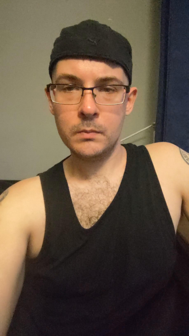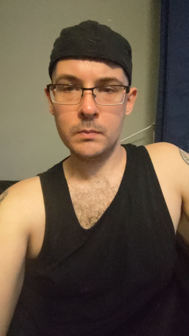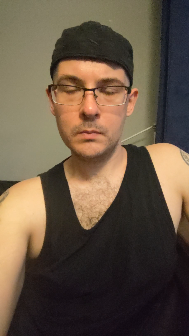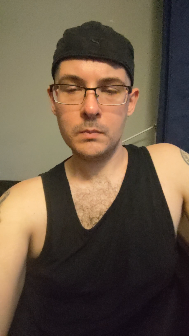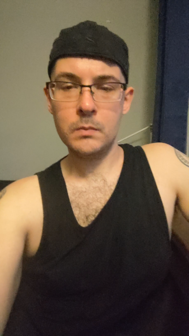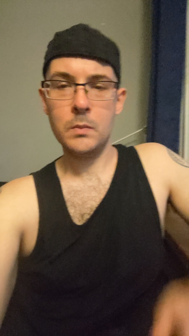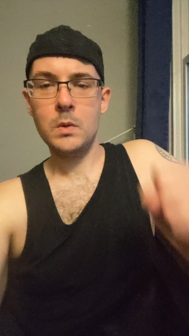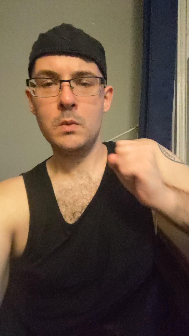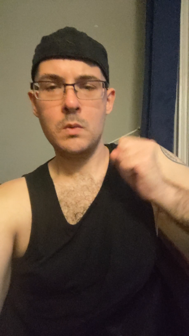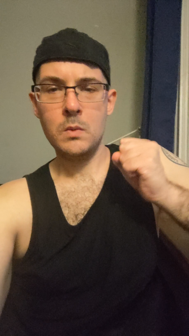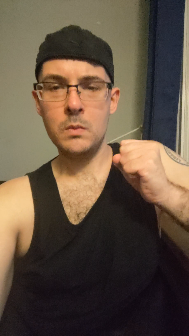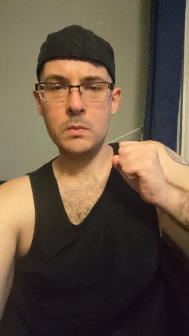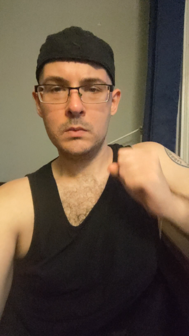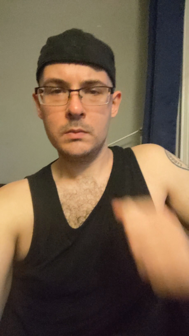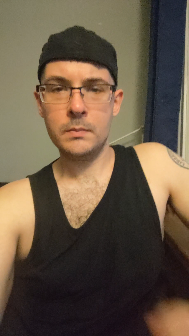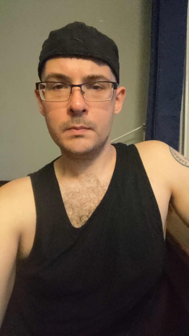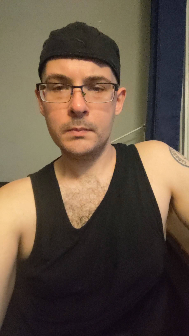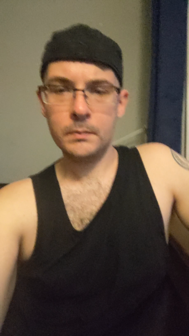cold